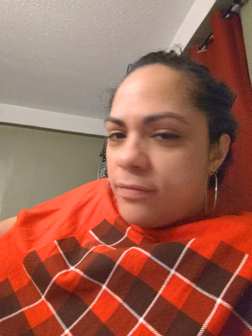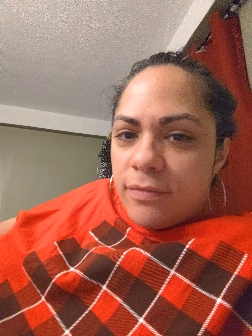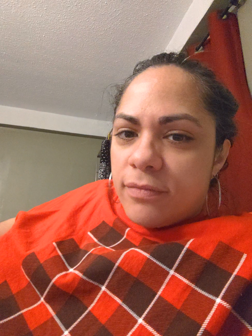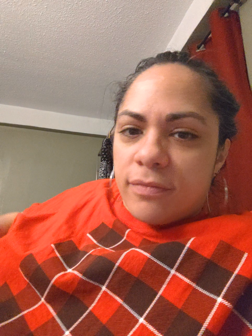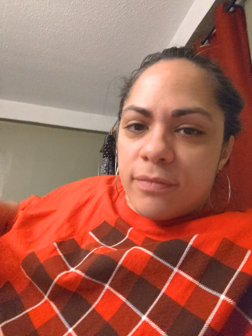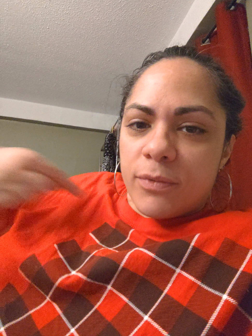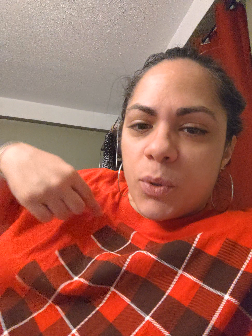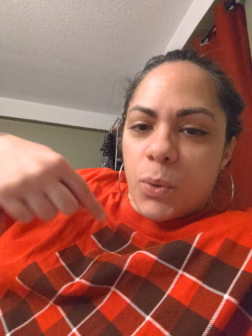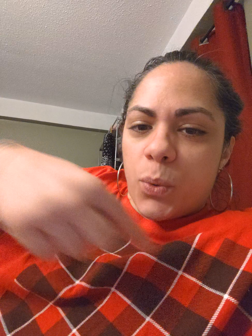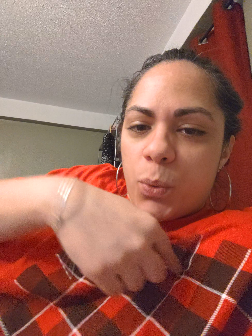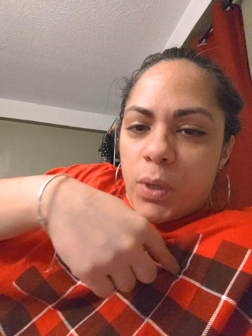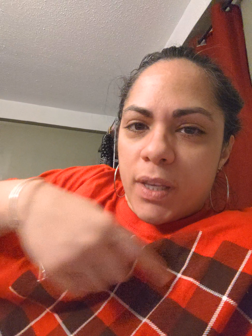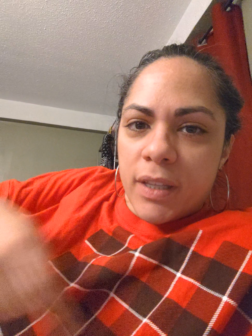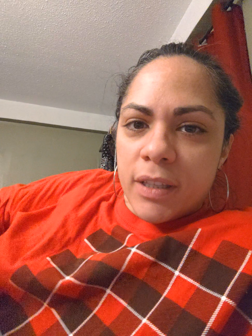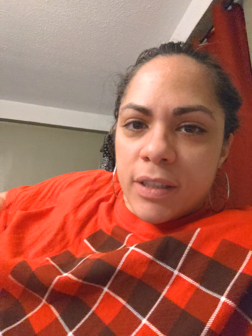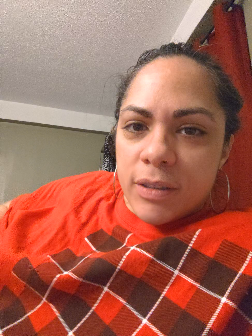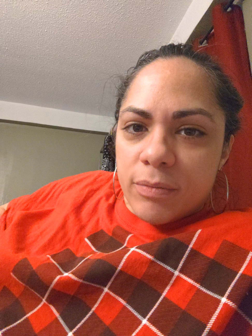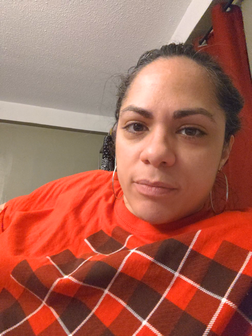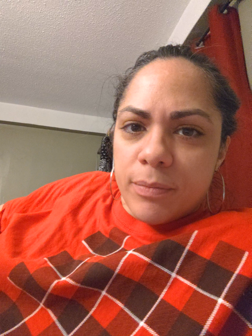we